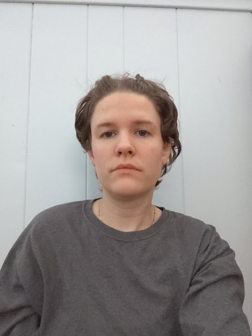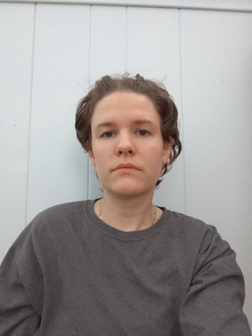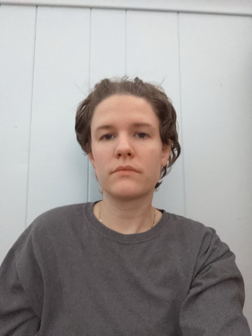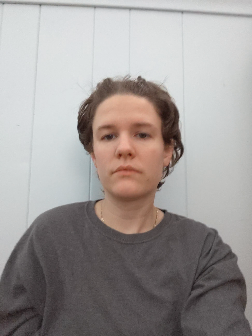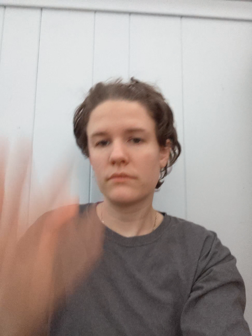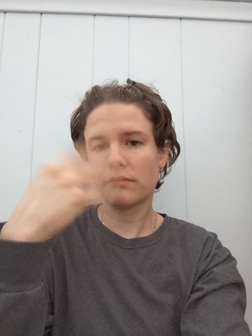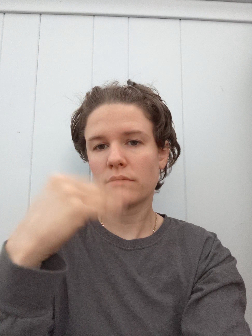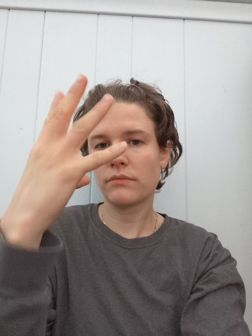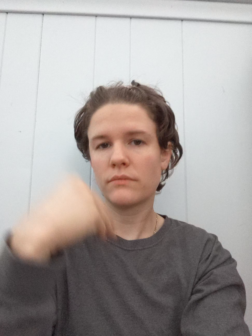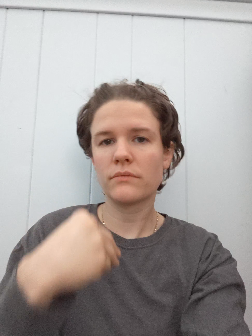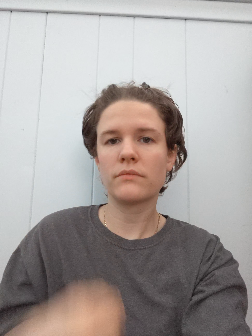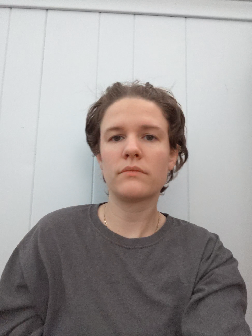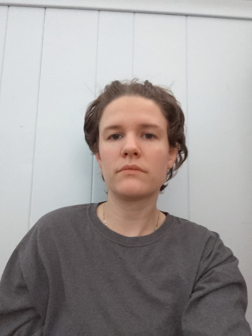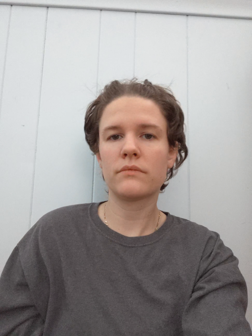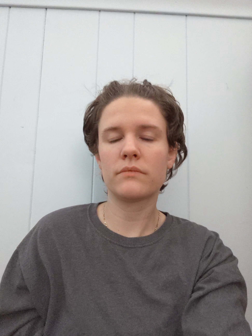sleepy